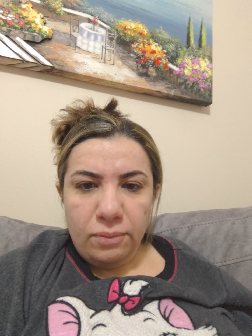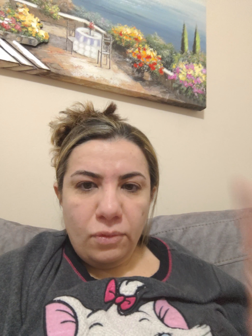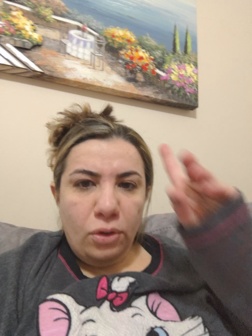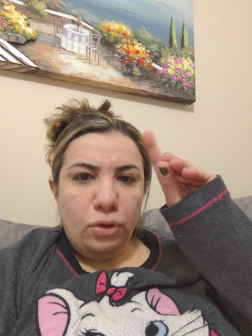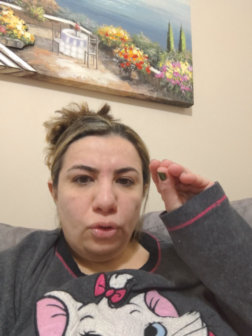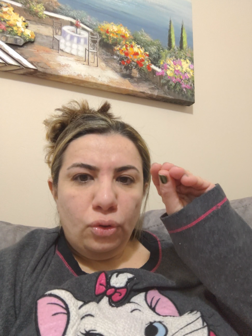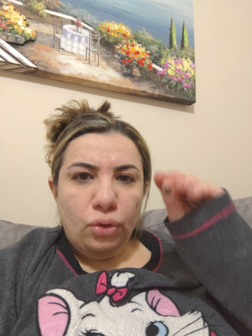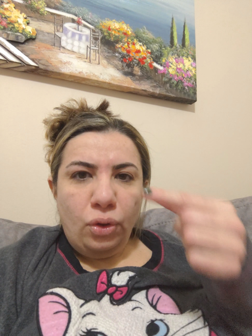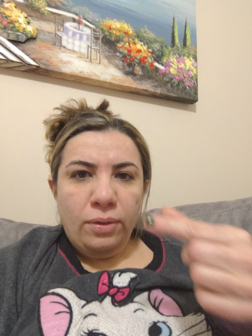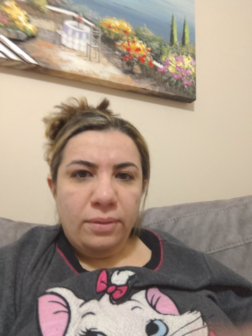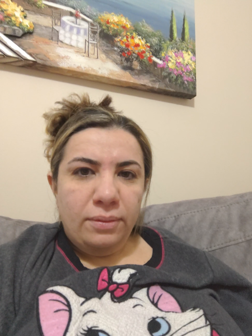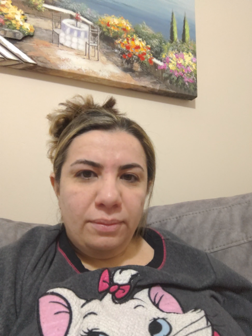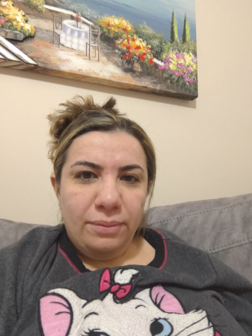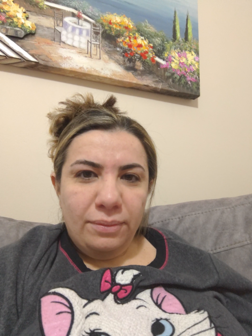dog